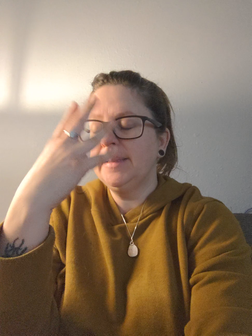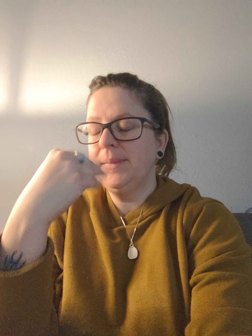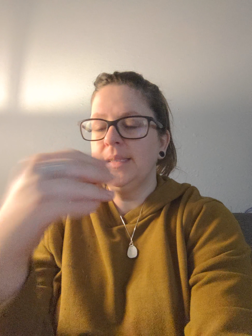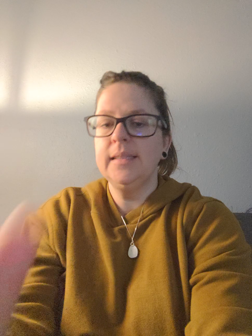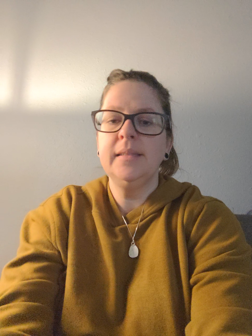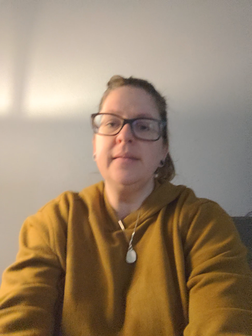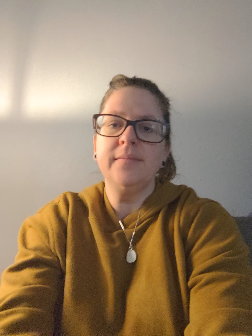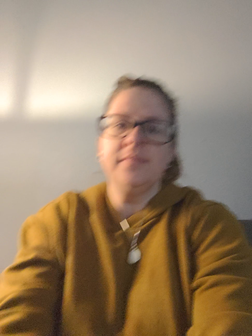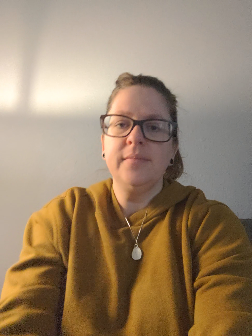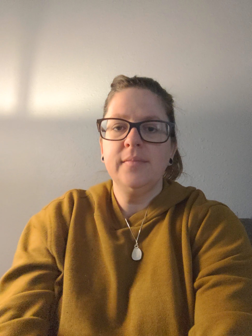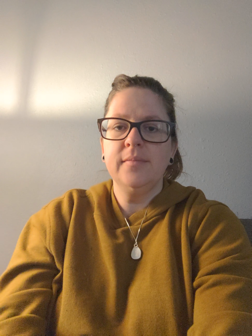sleepy